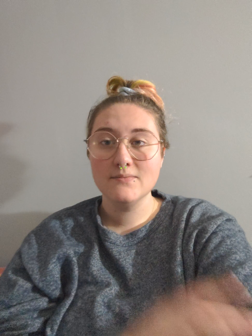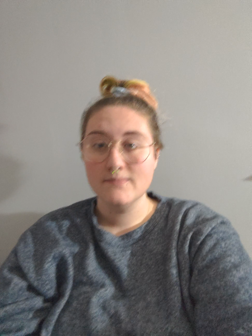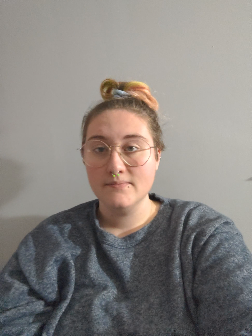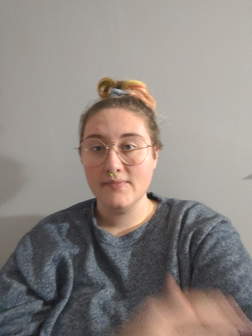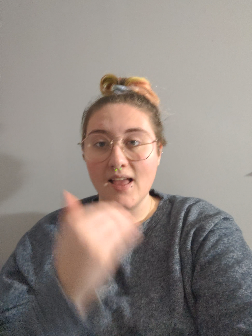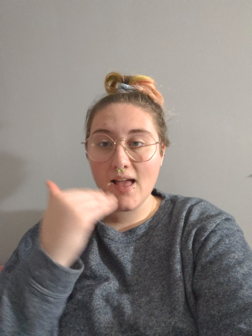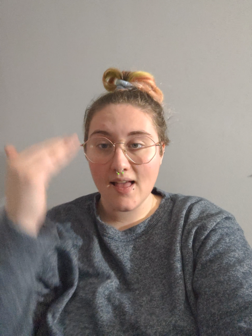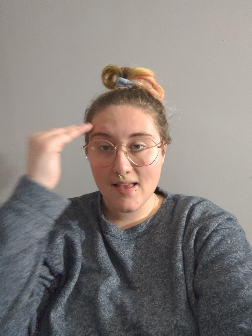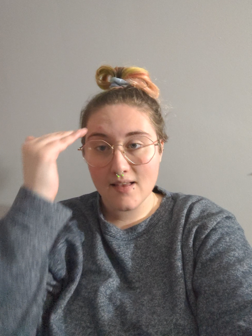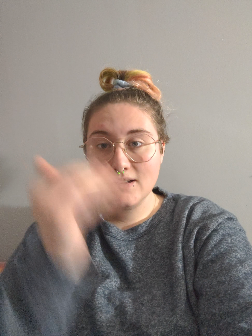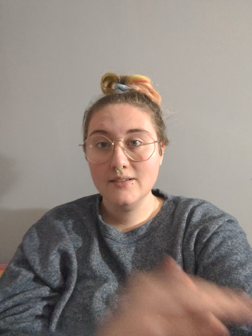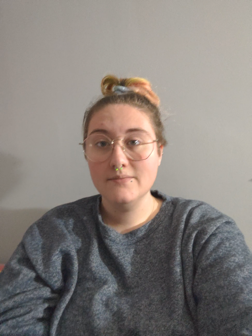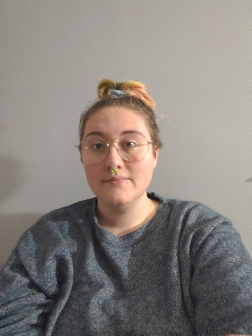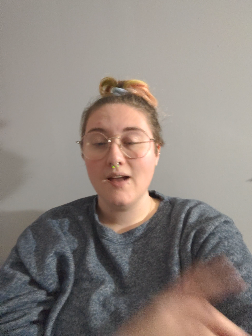head